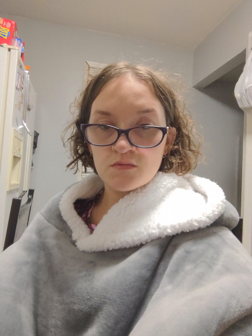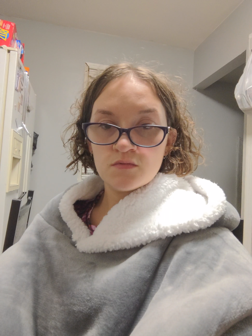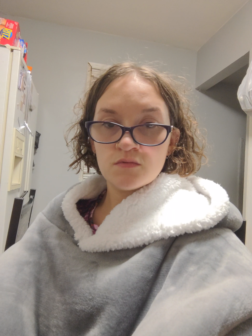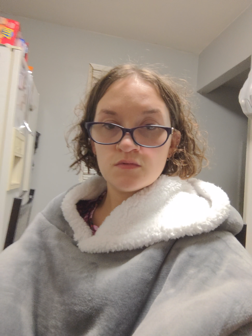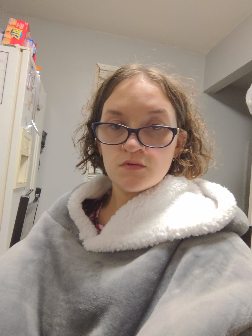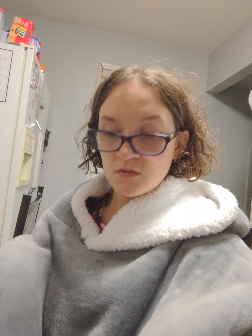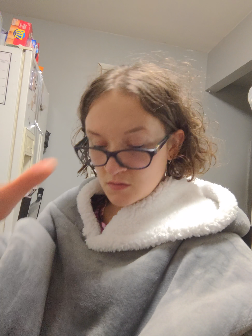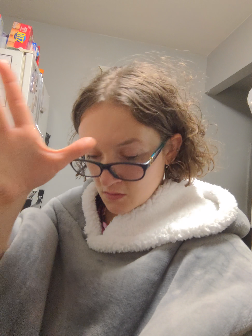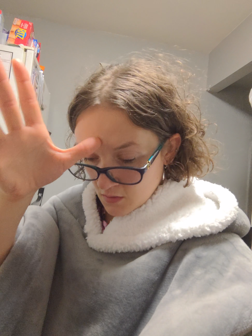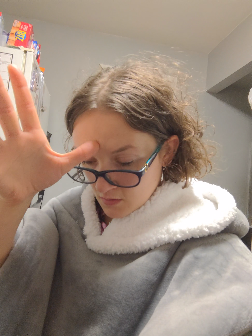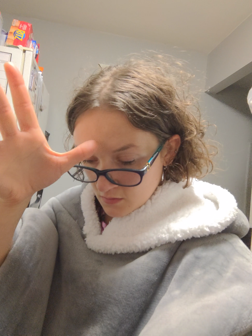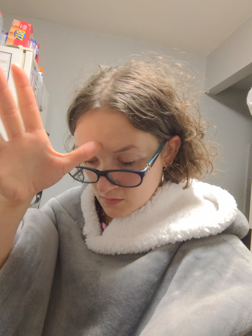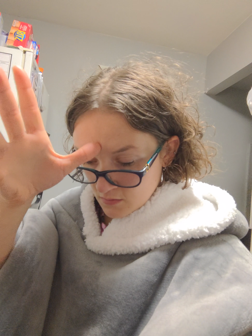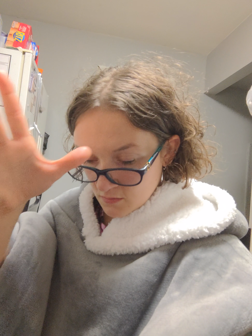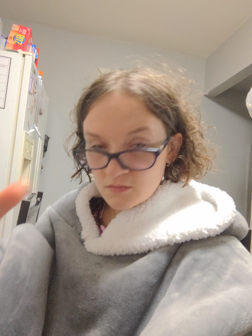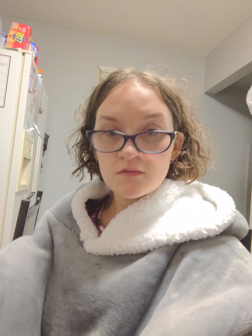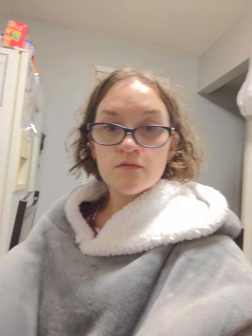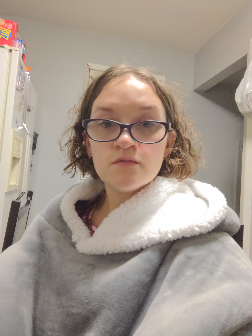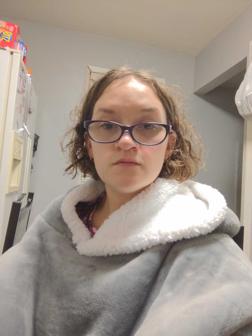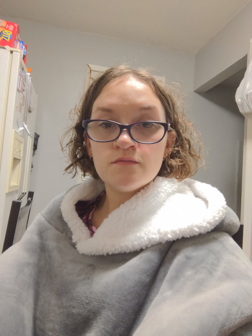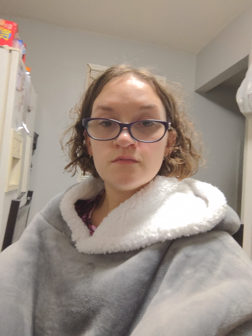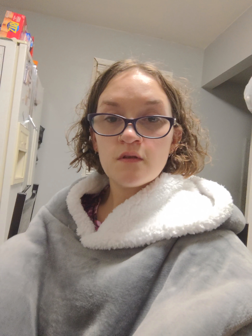dad